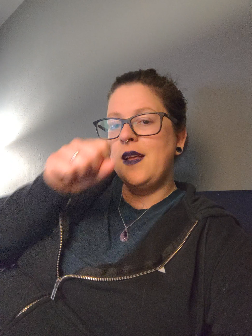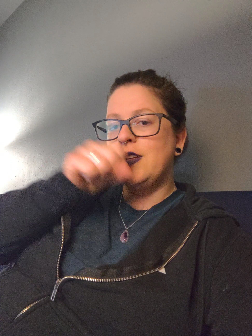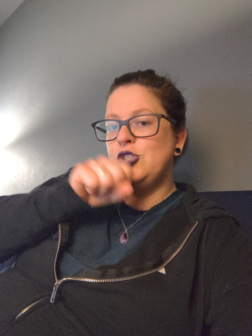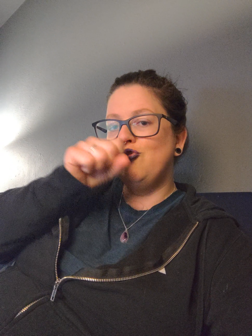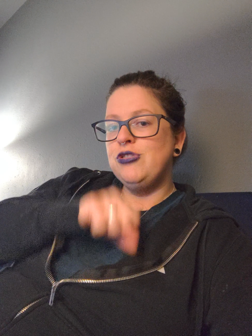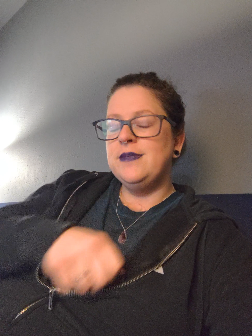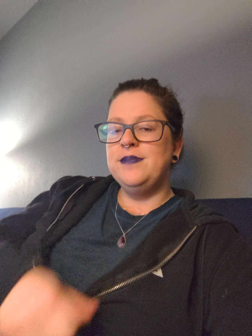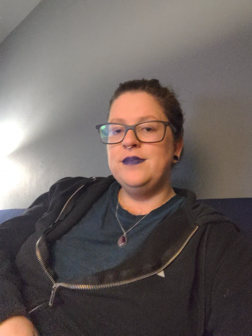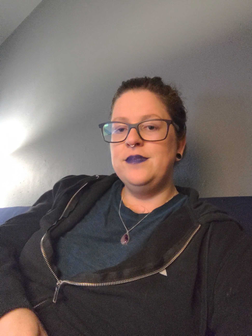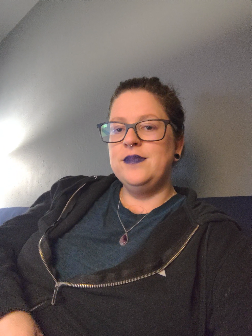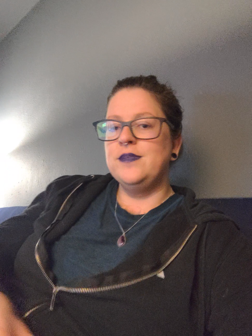ice cream